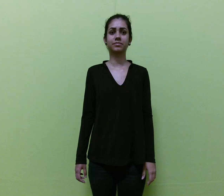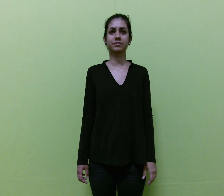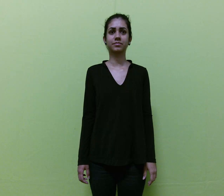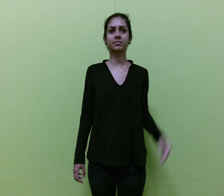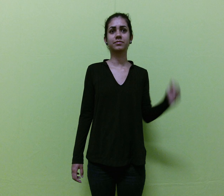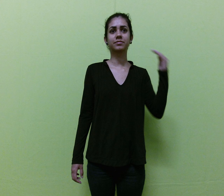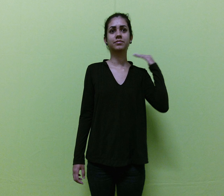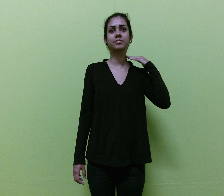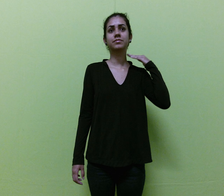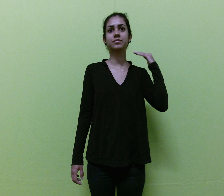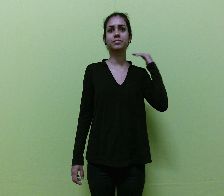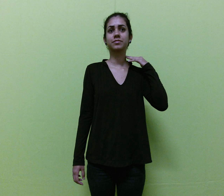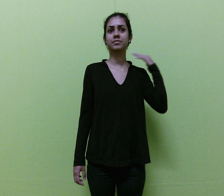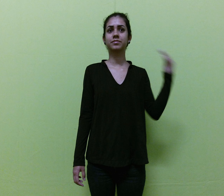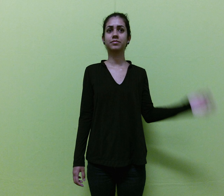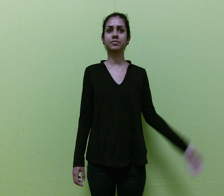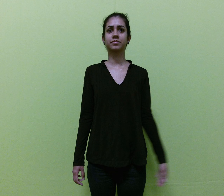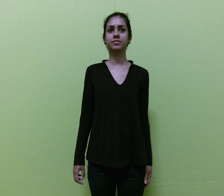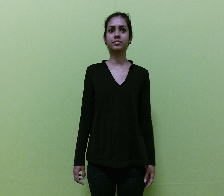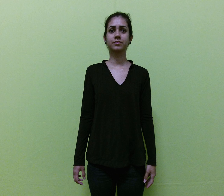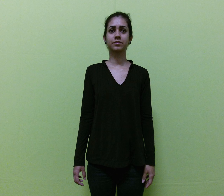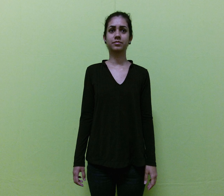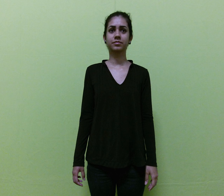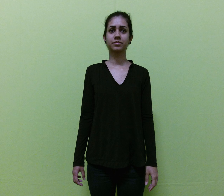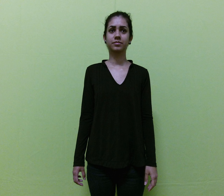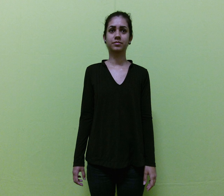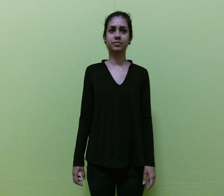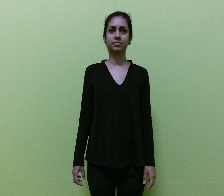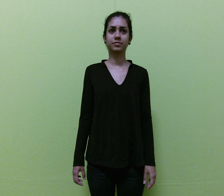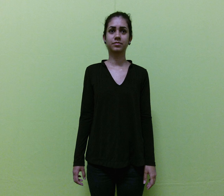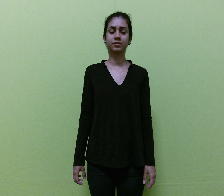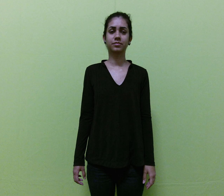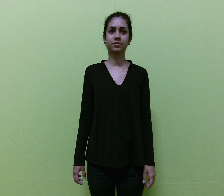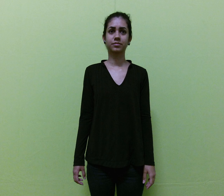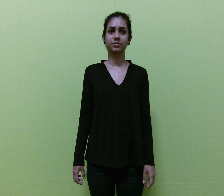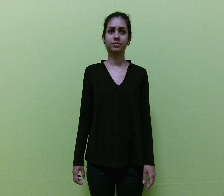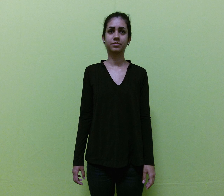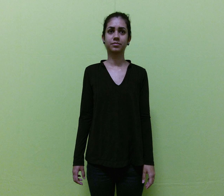banco